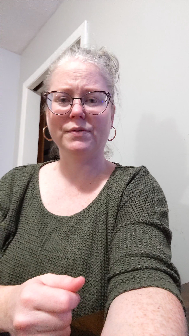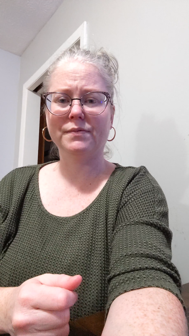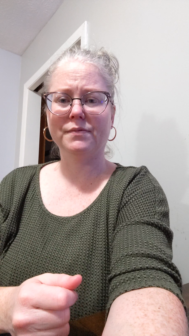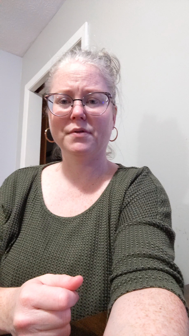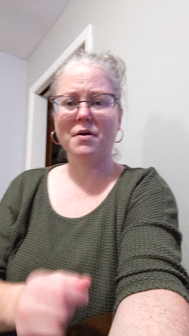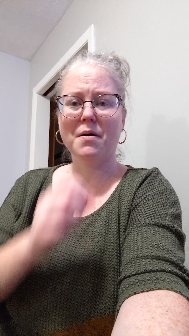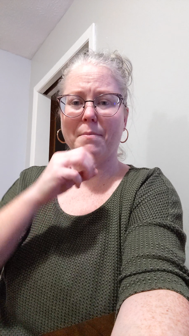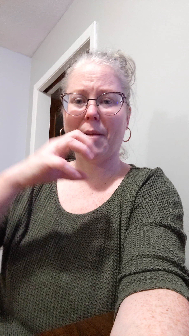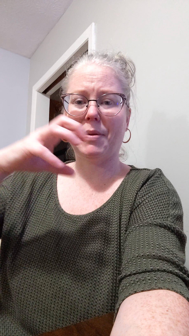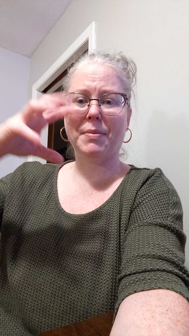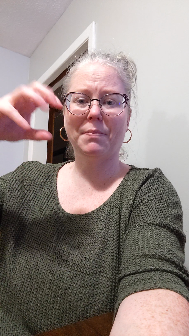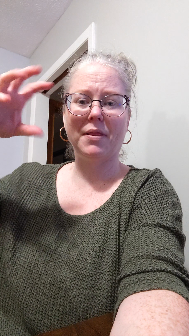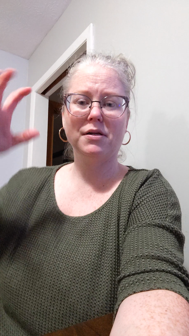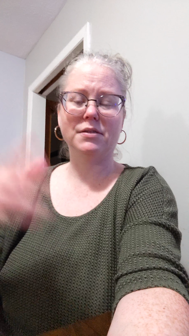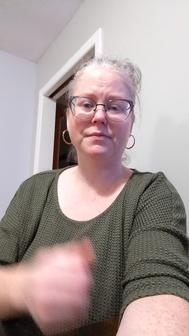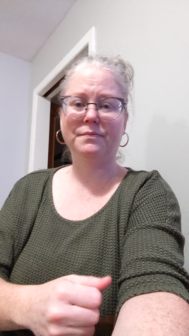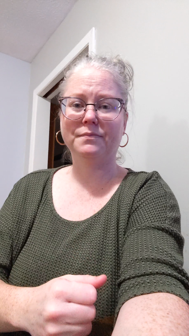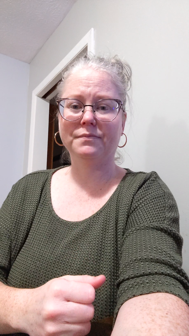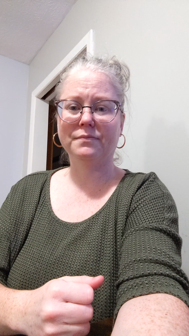bubbles